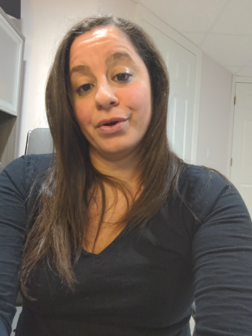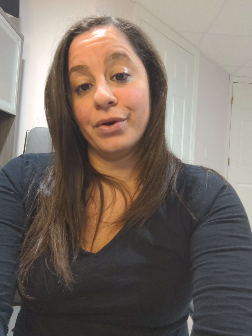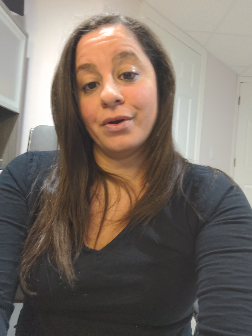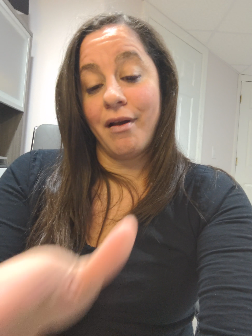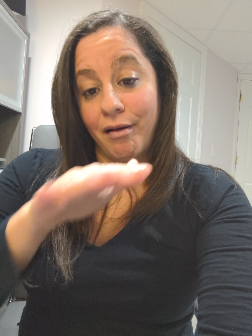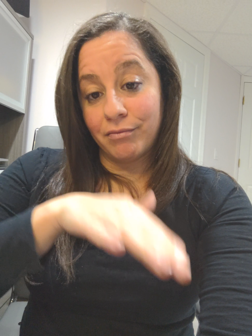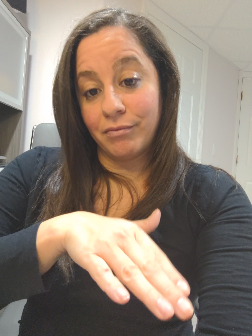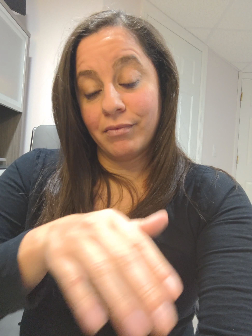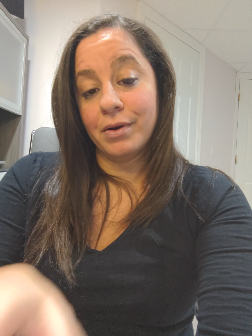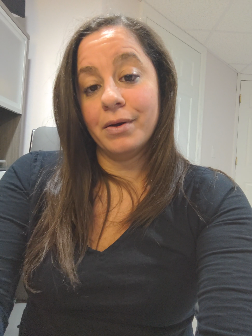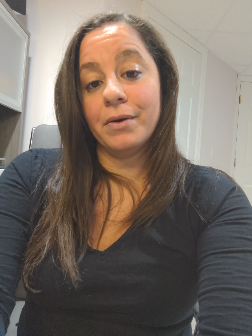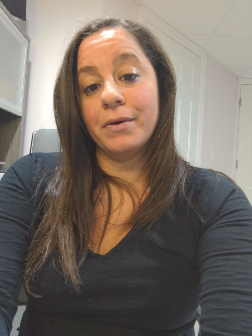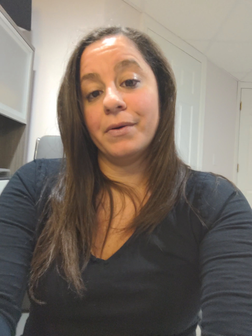on